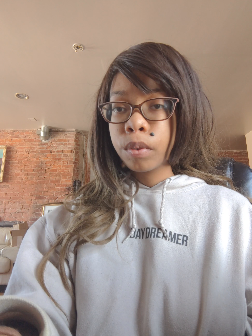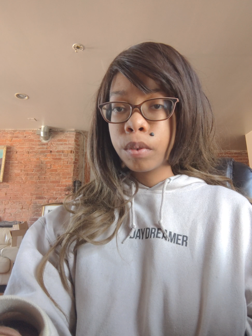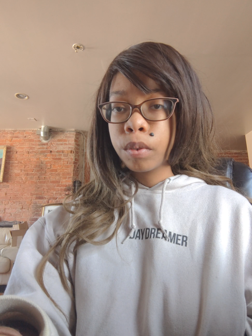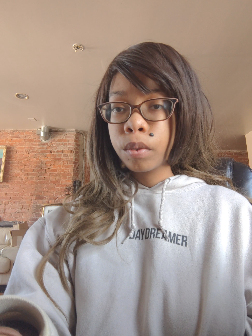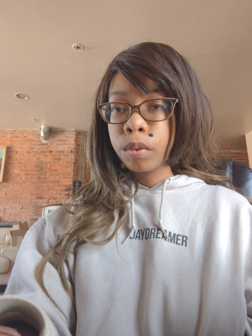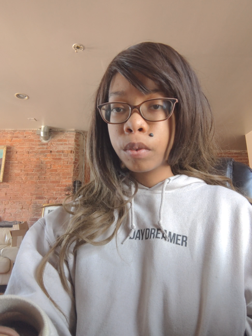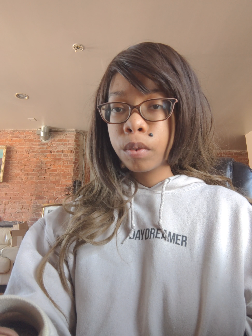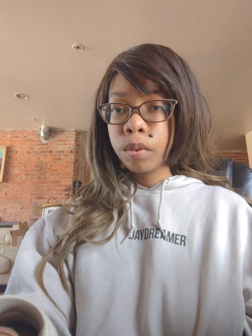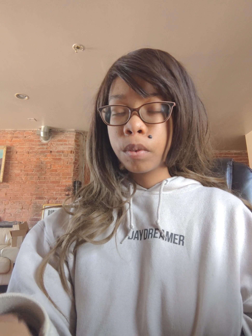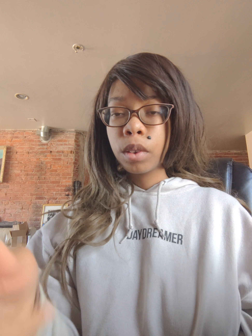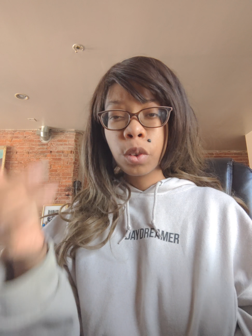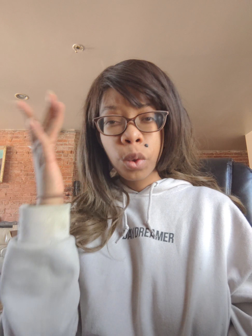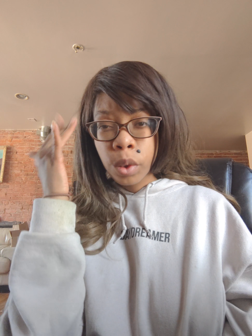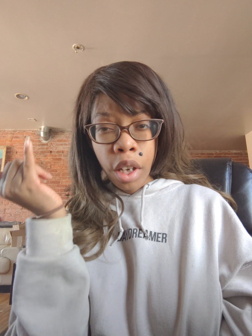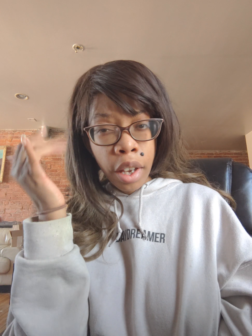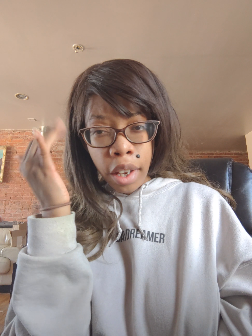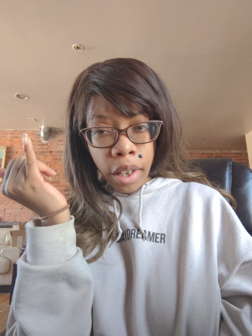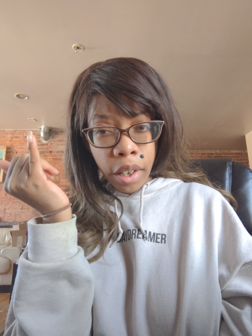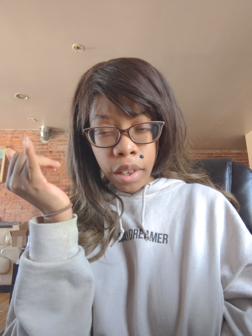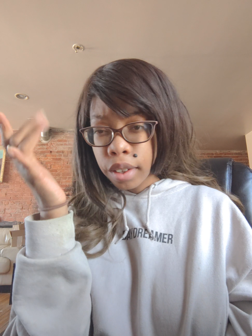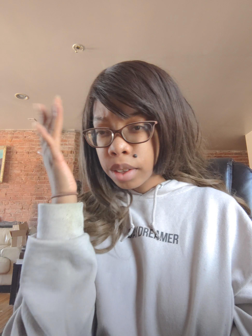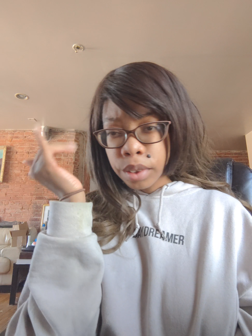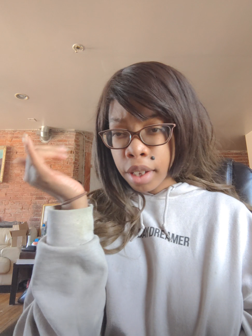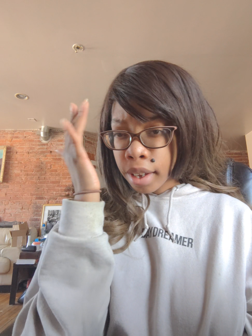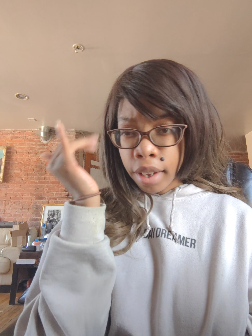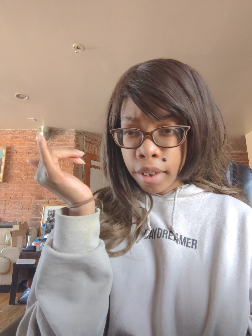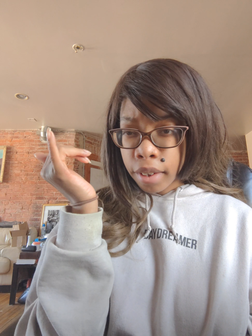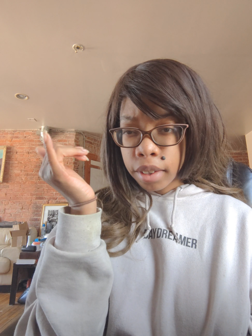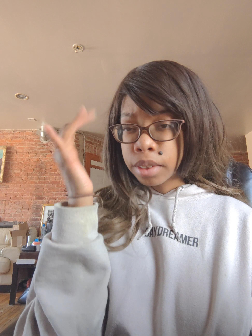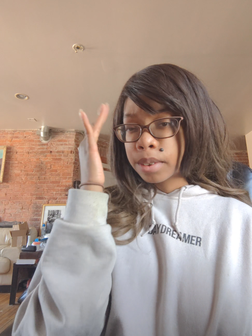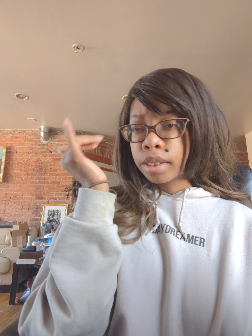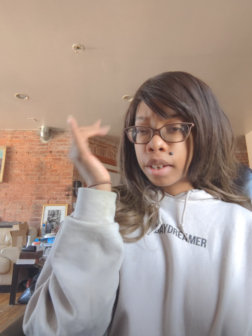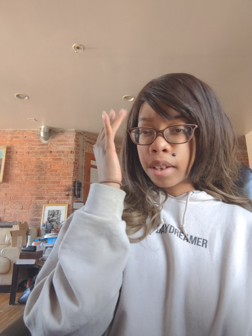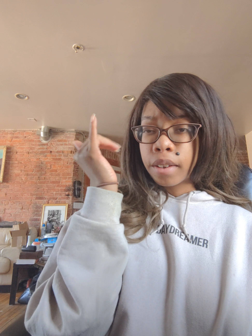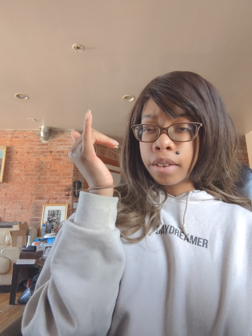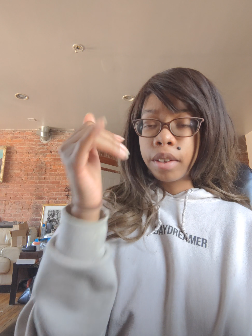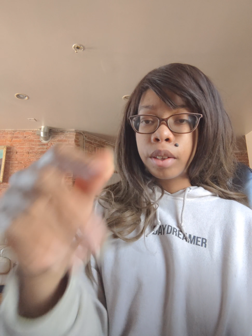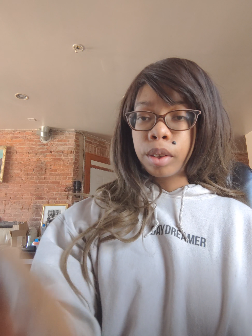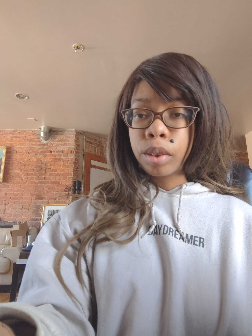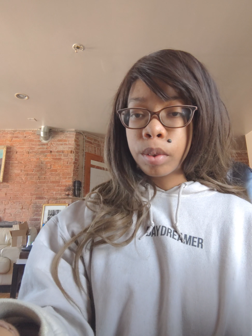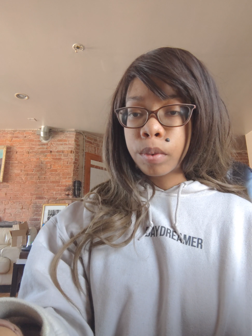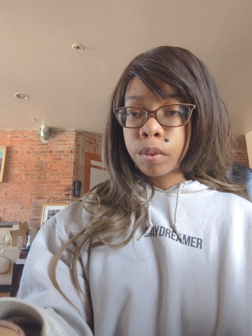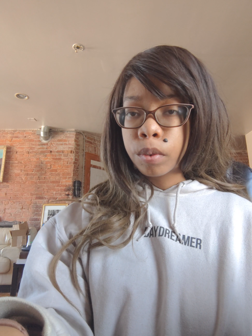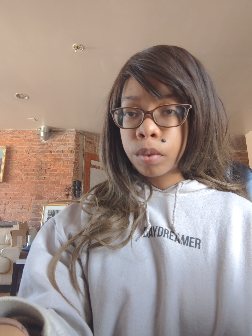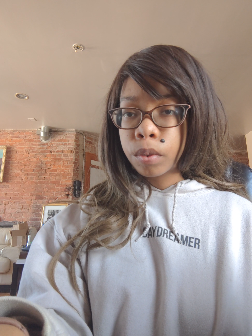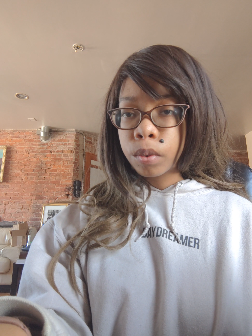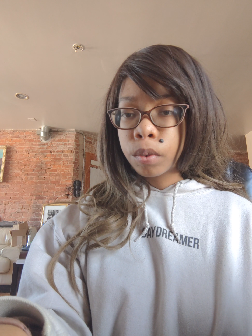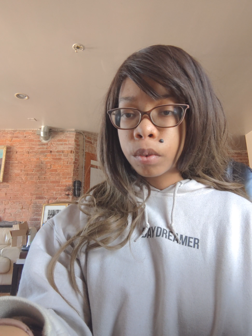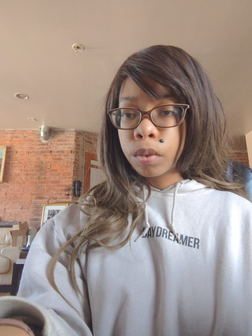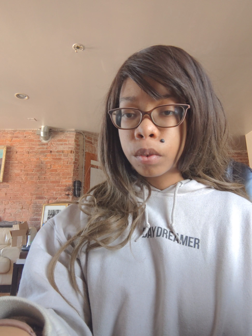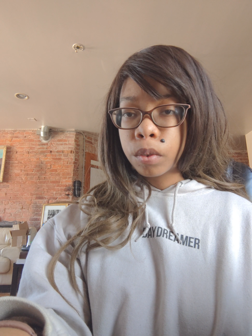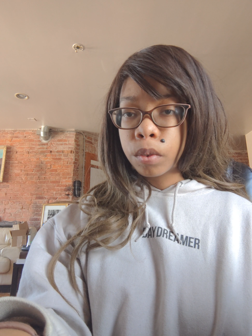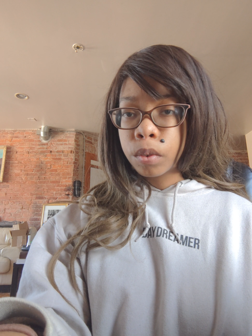why